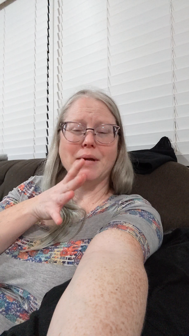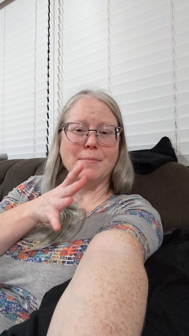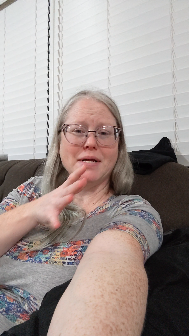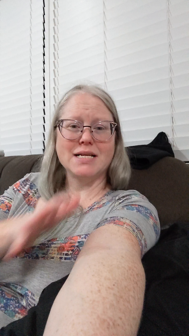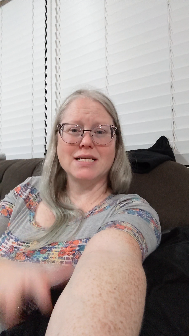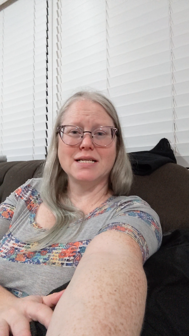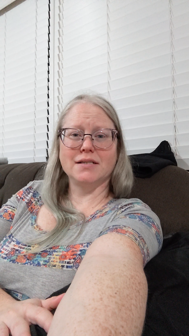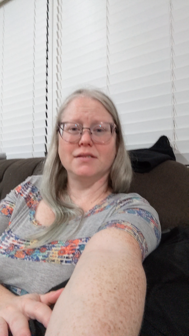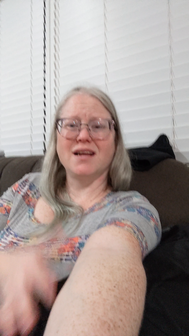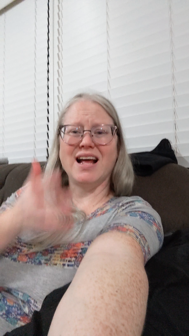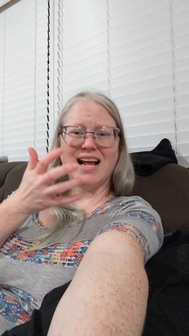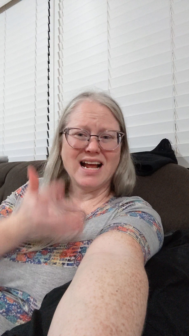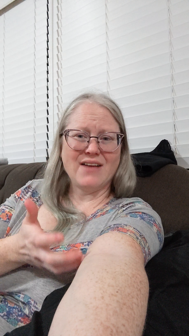heavy